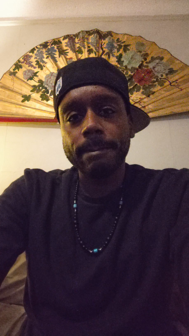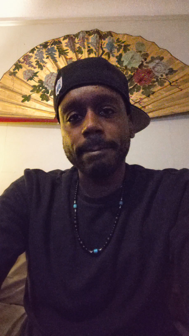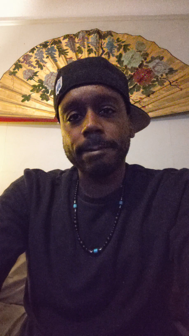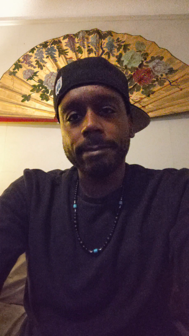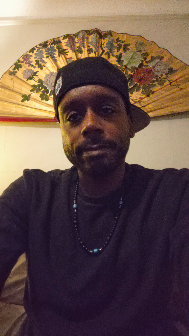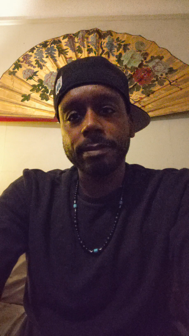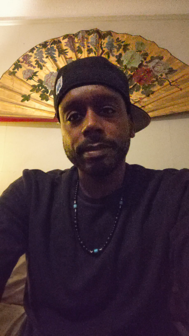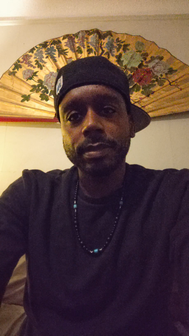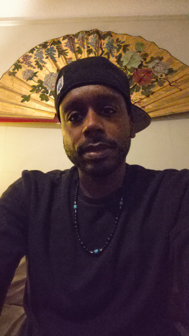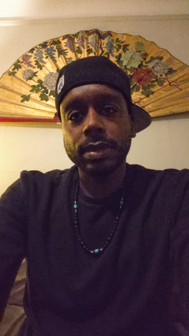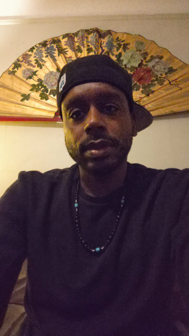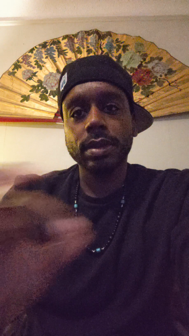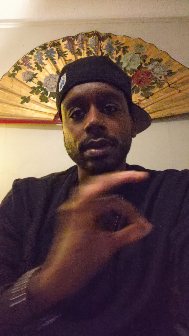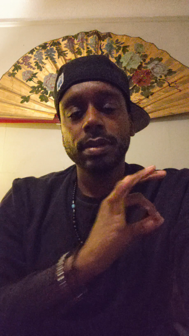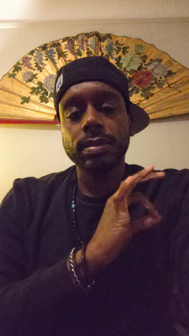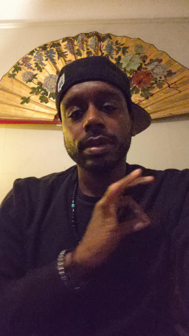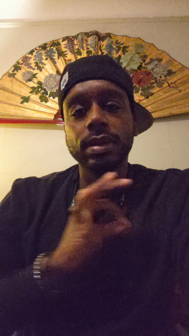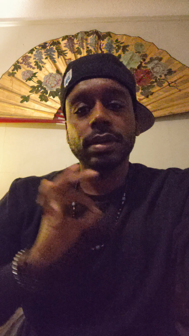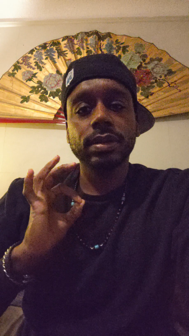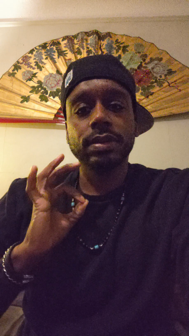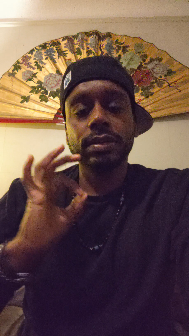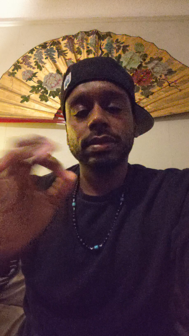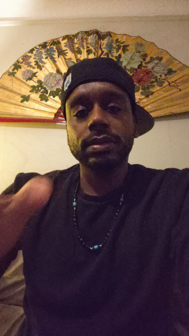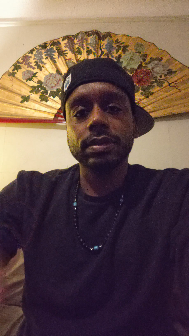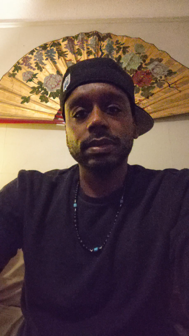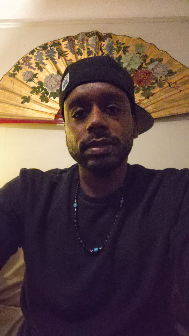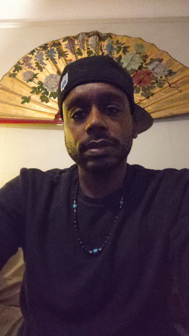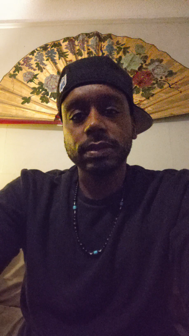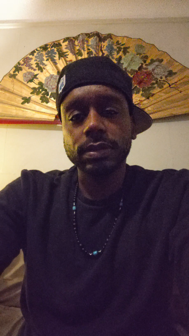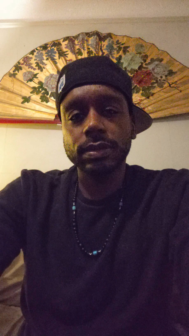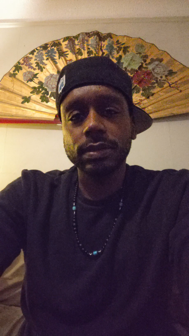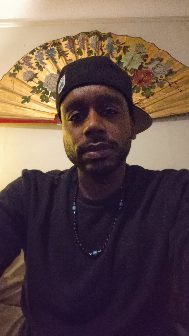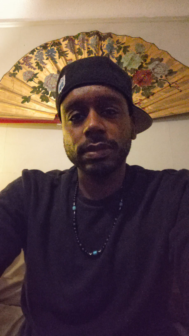beads